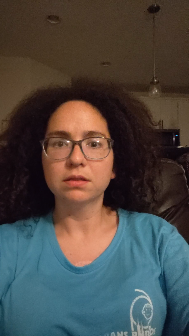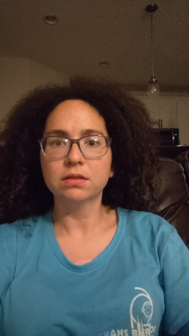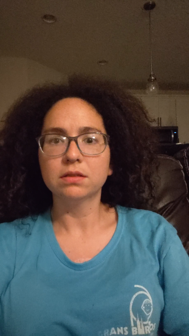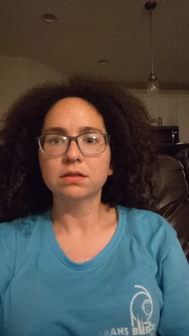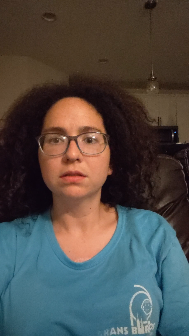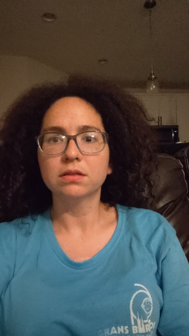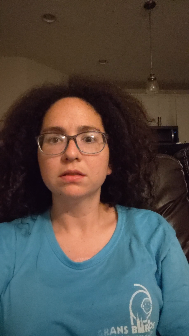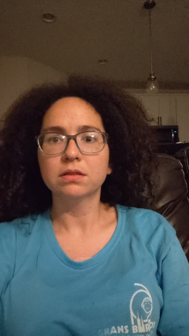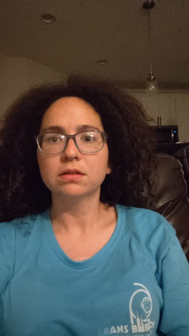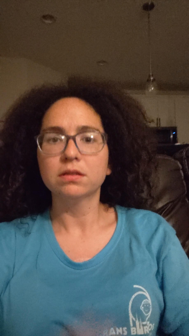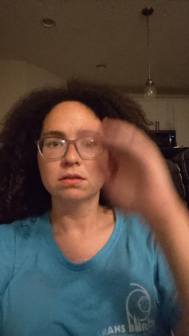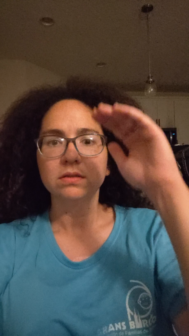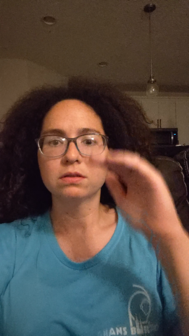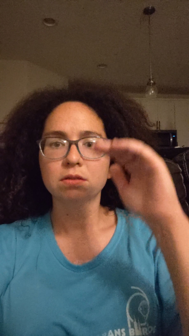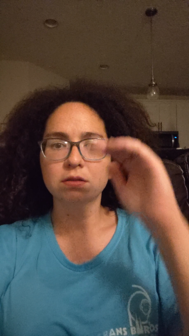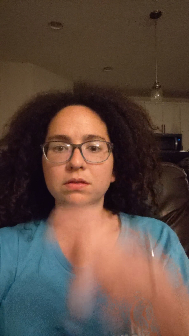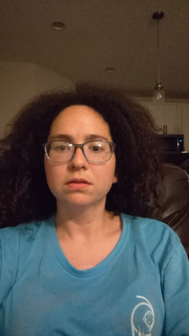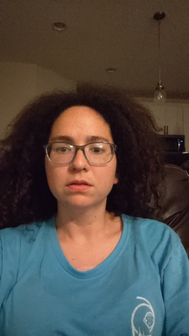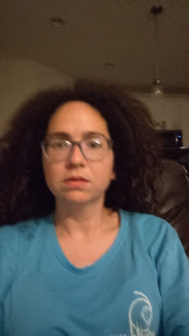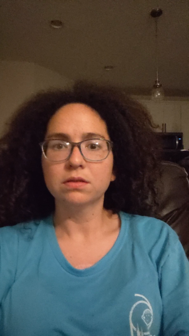short